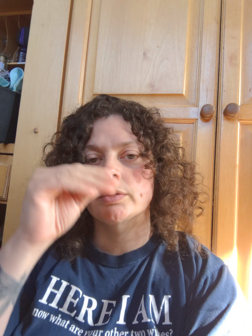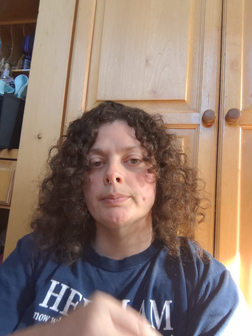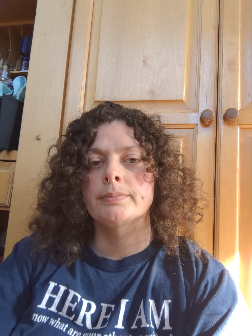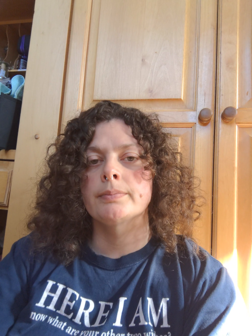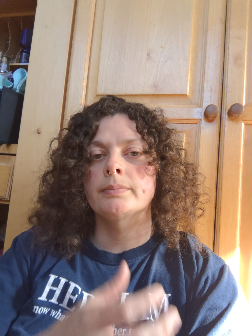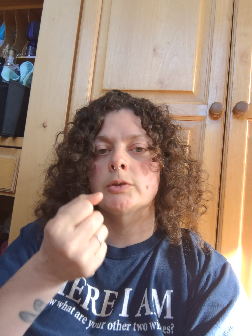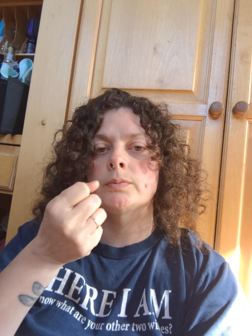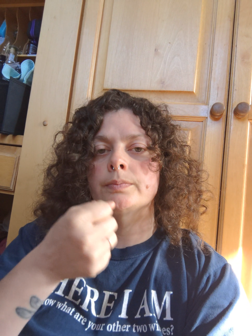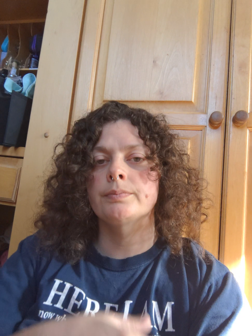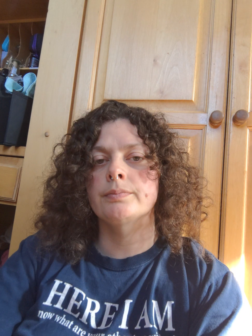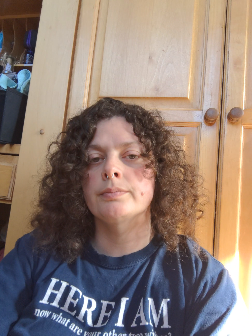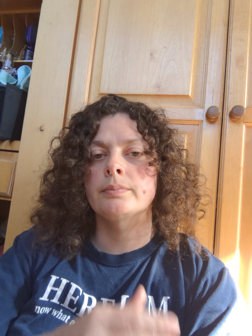milk